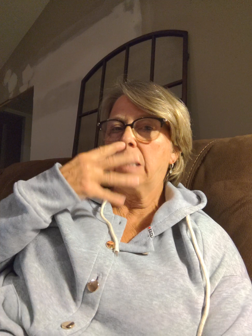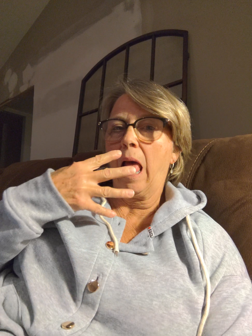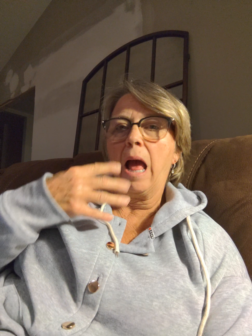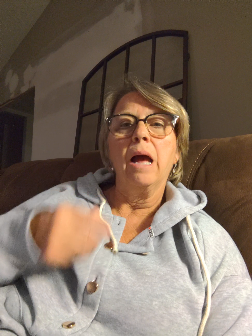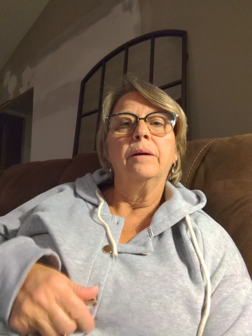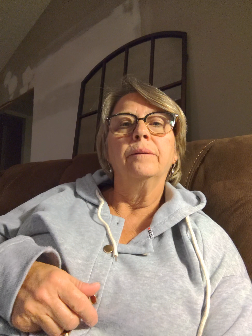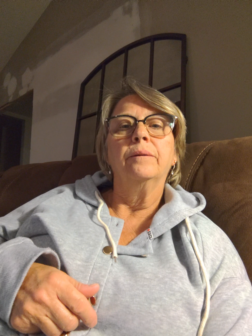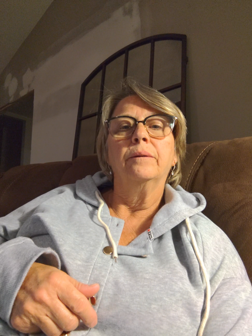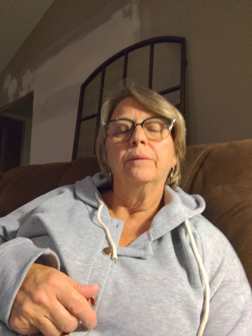snack